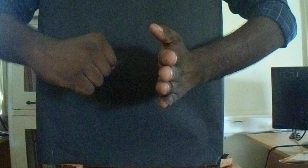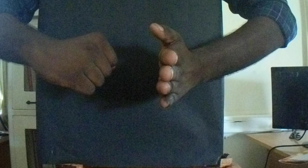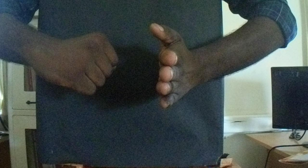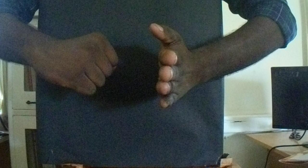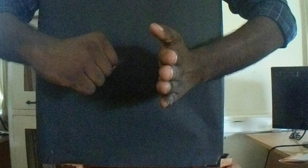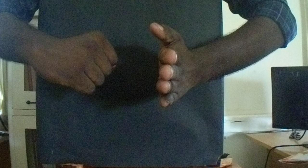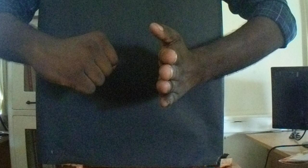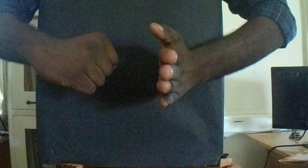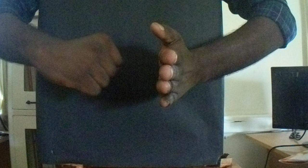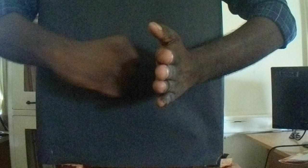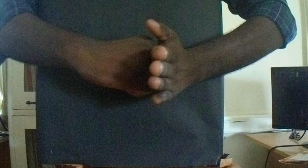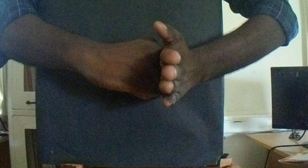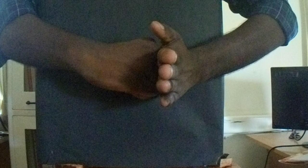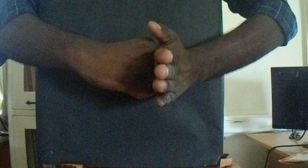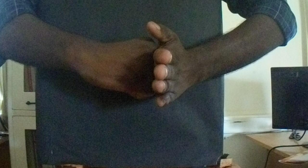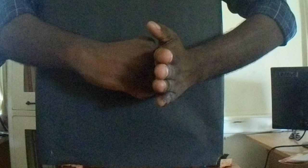accident